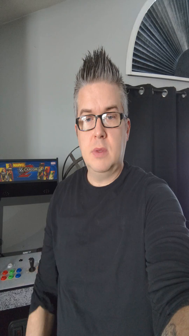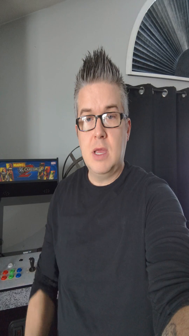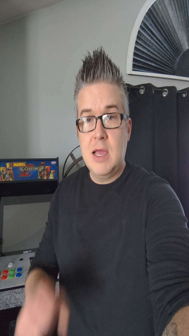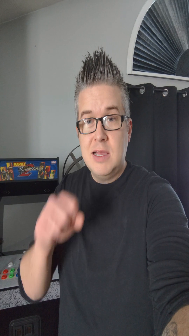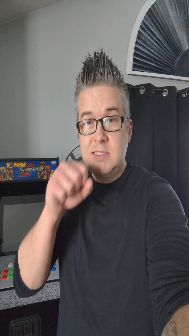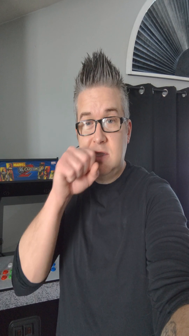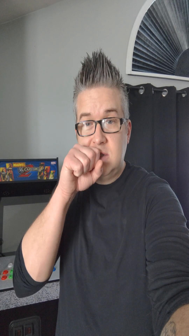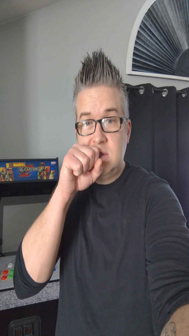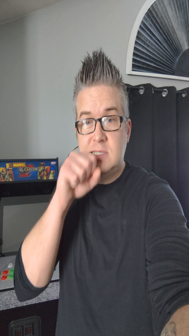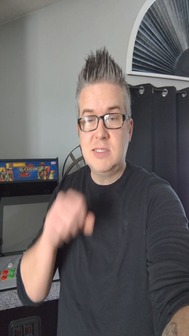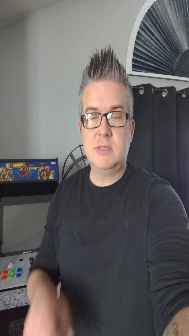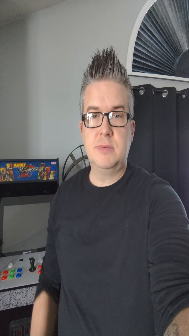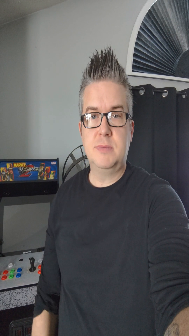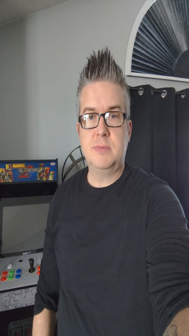carrot